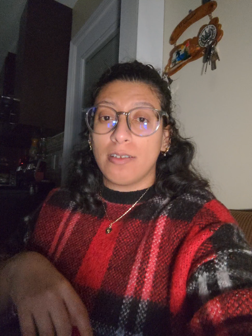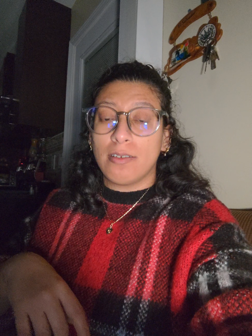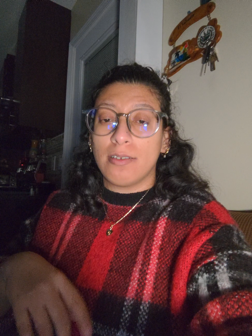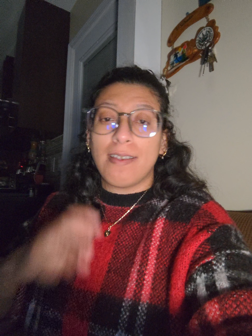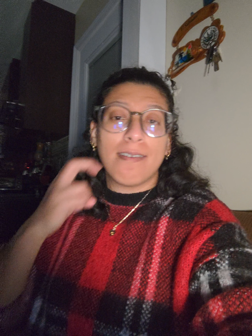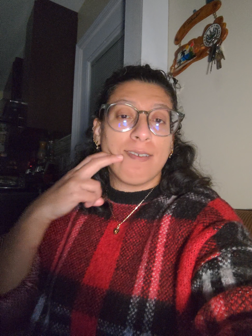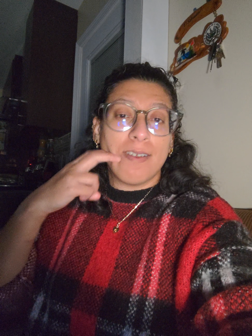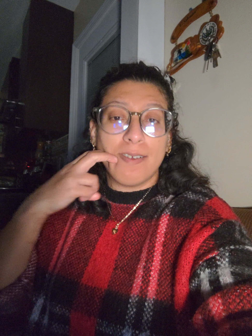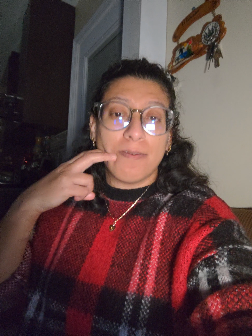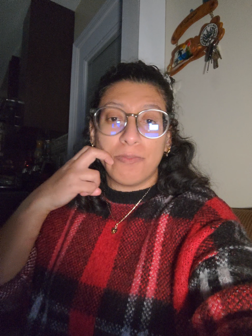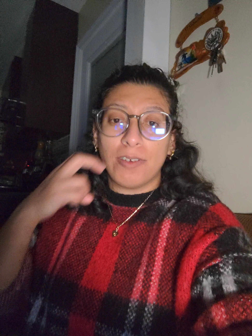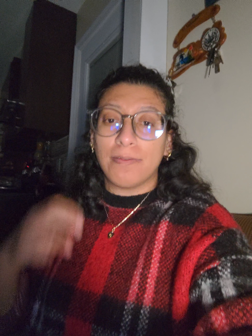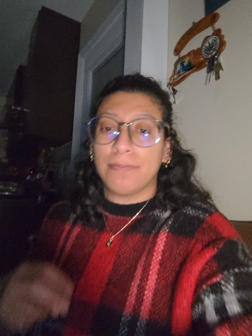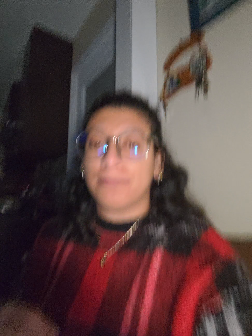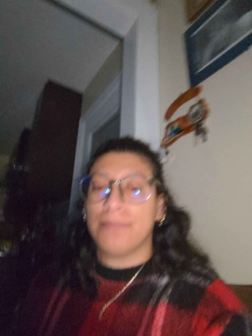gum